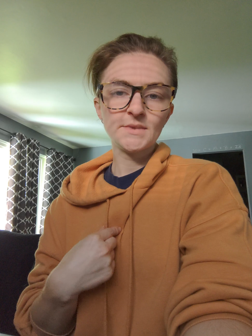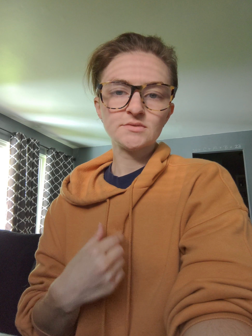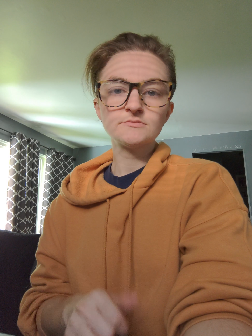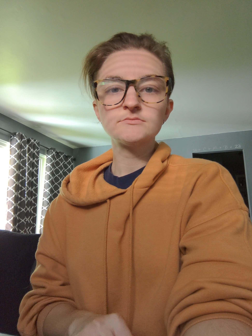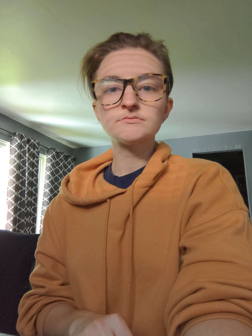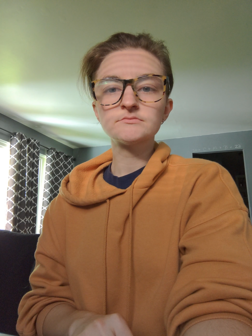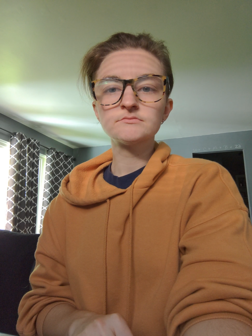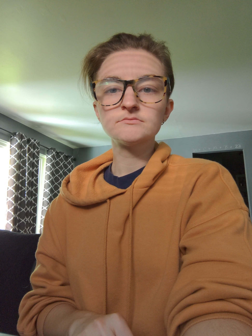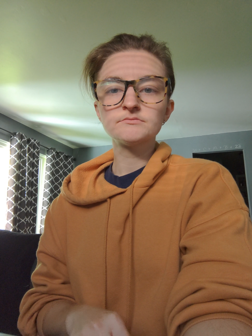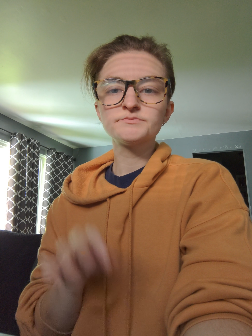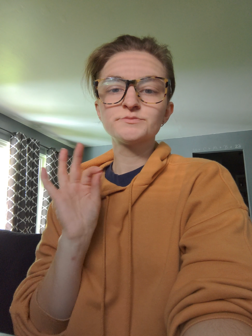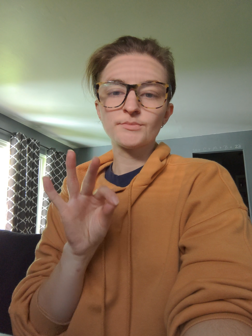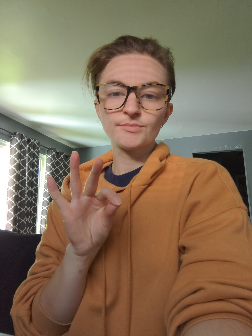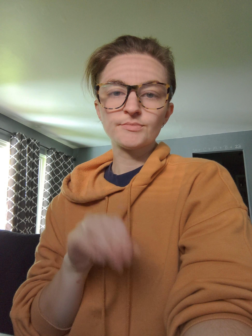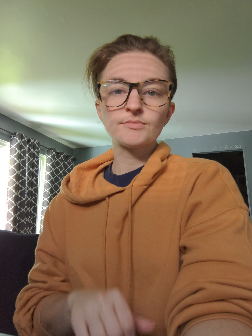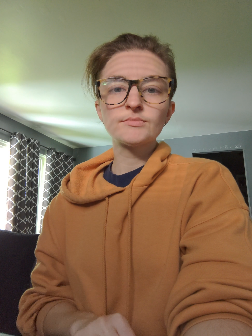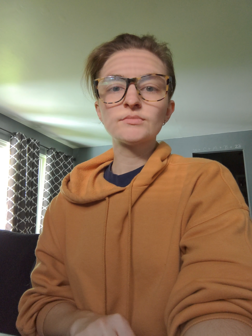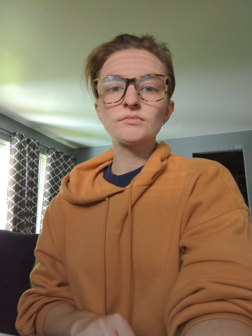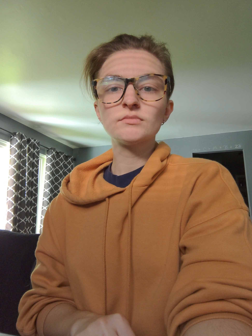fit